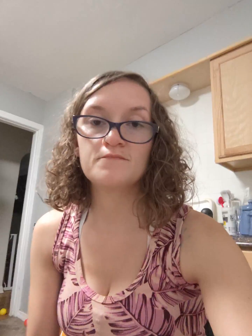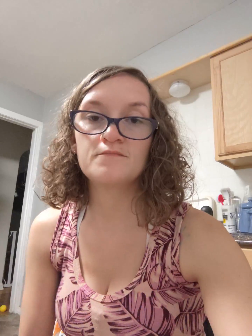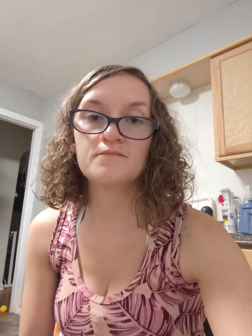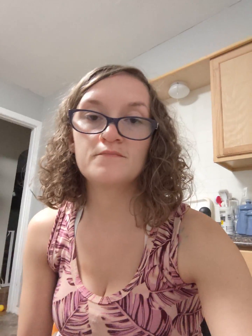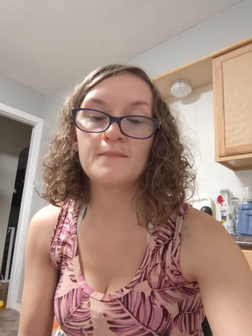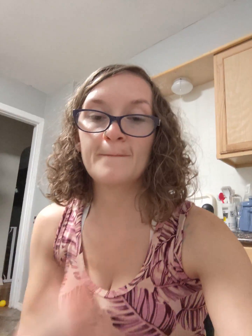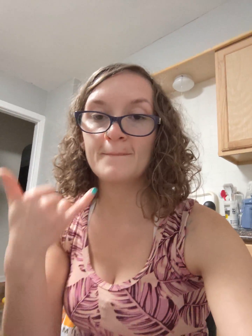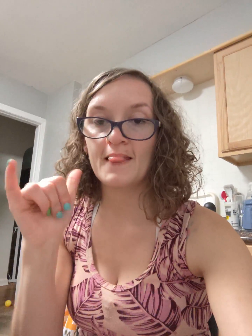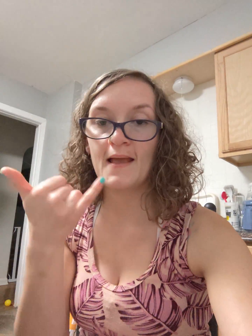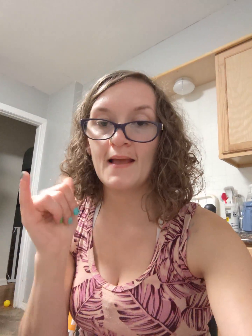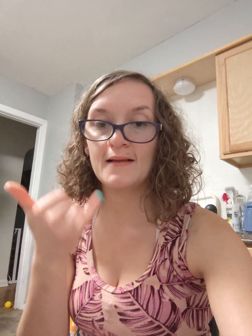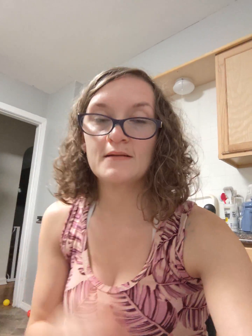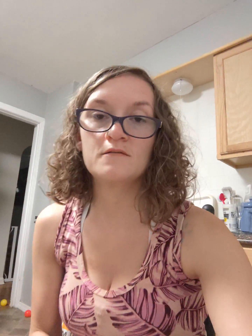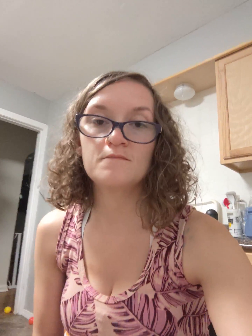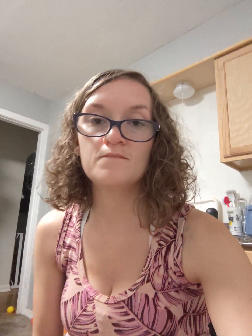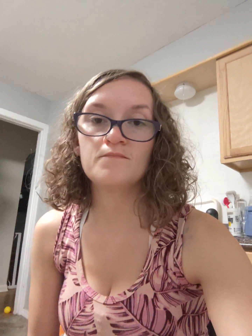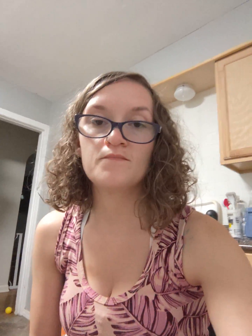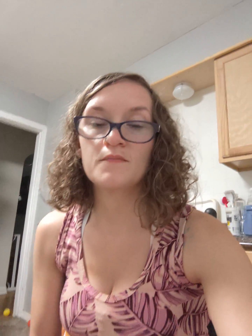play